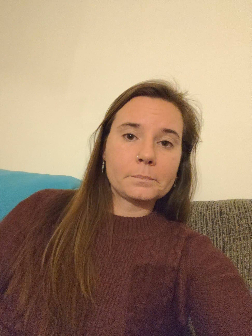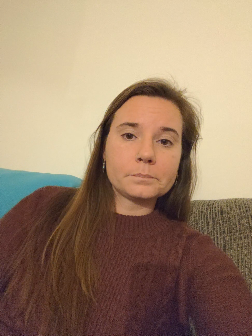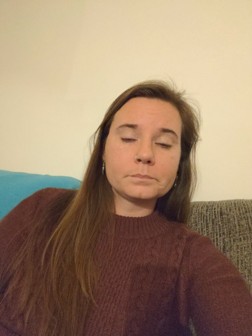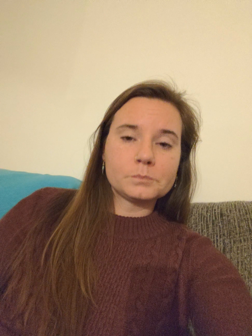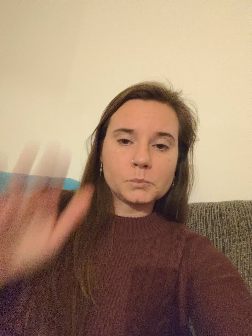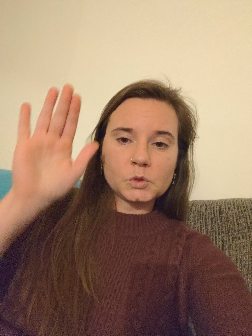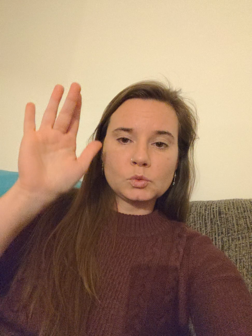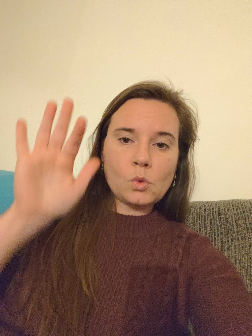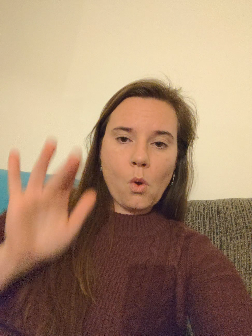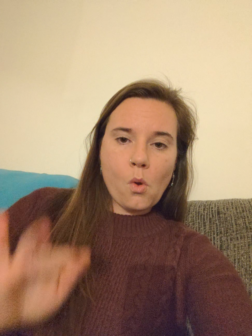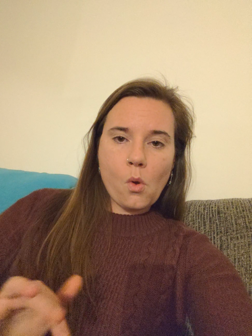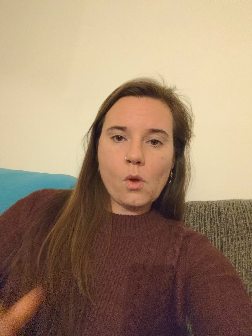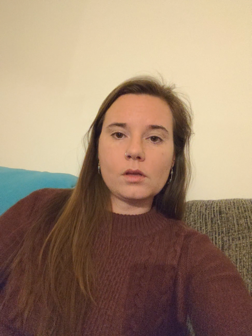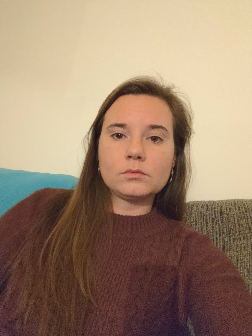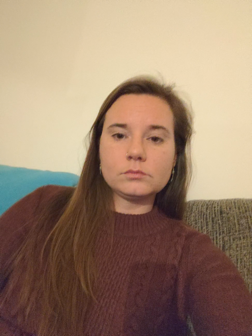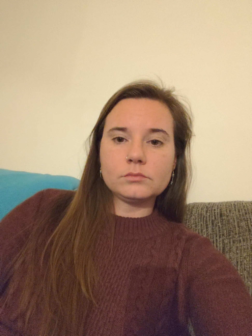snow